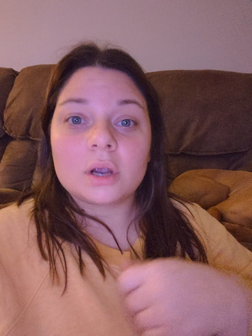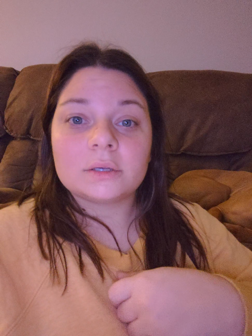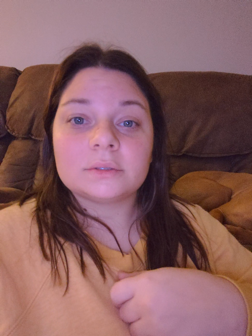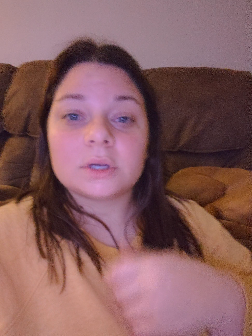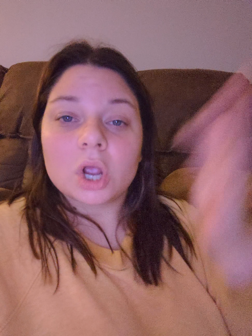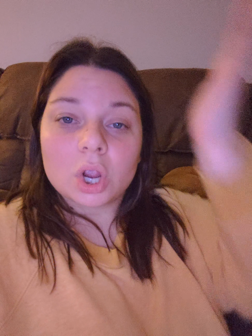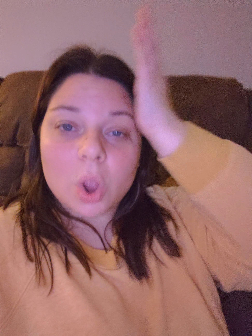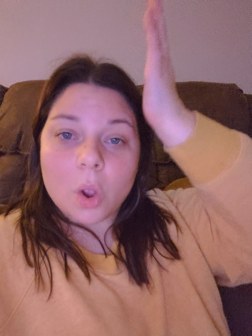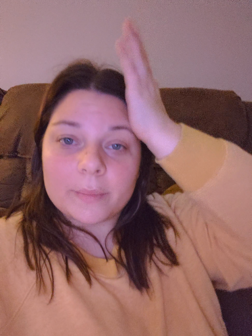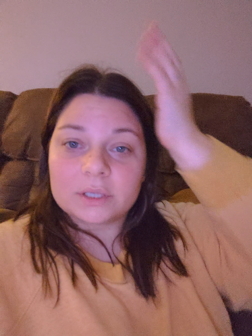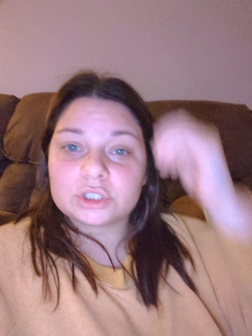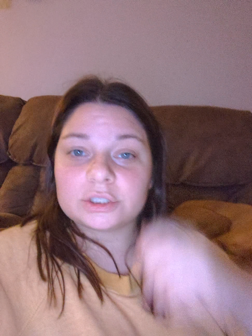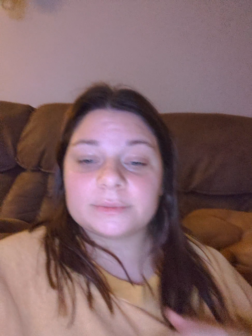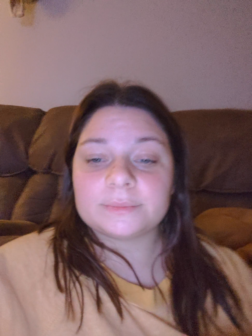garbage